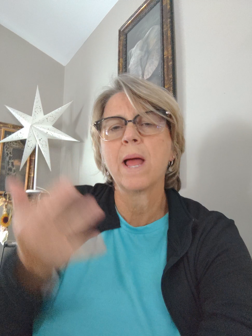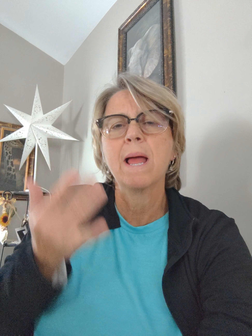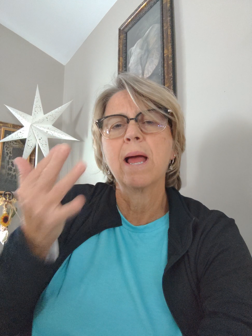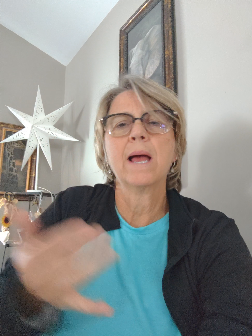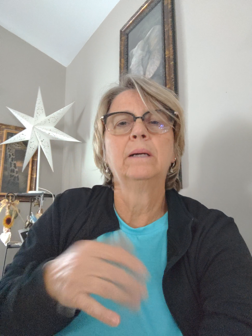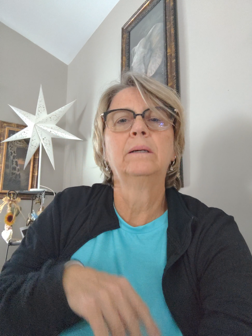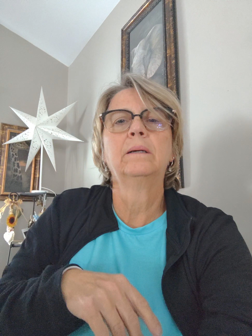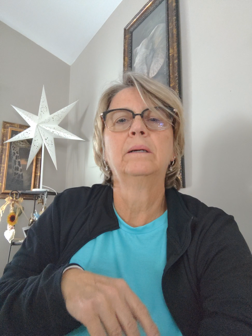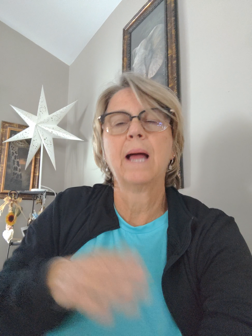wait